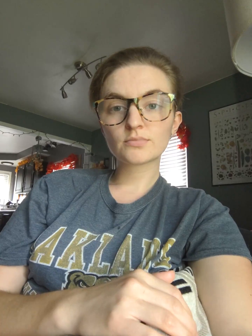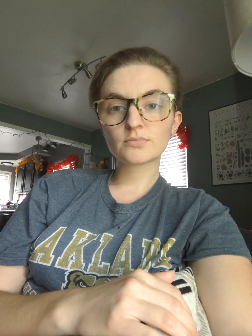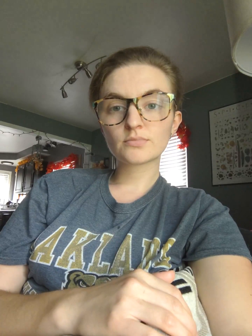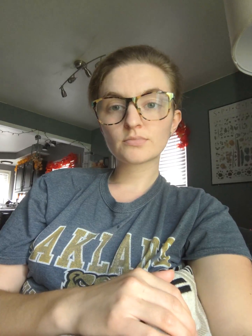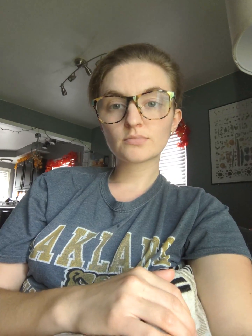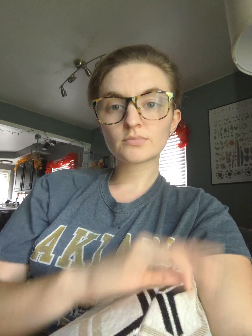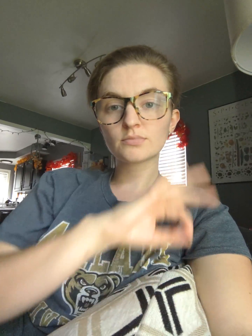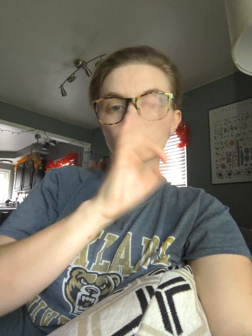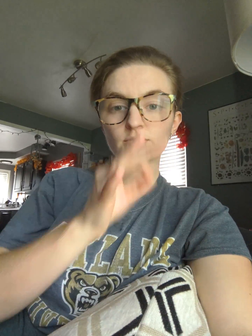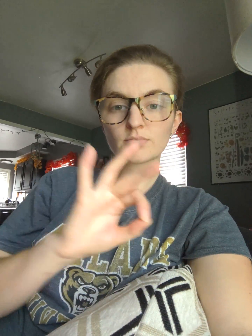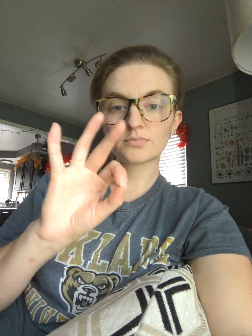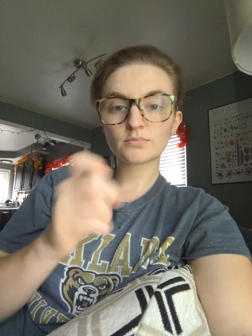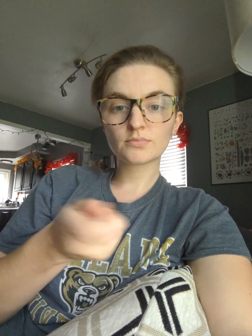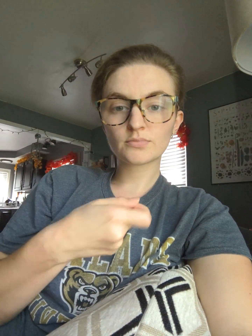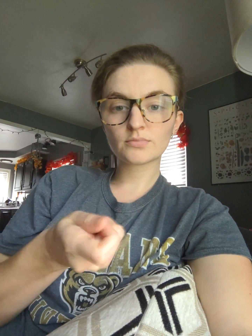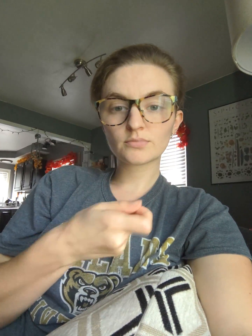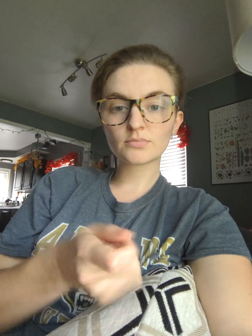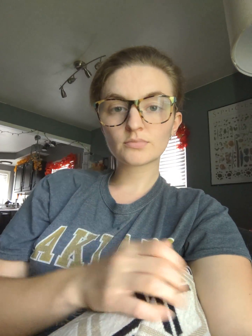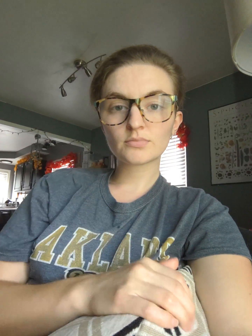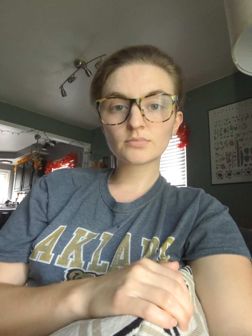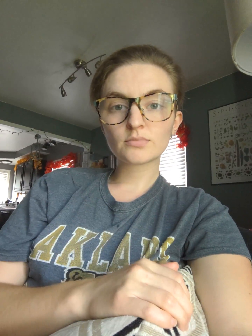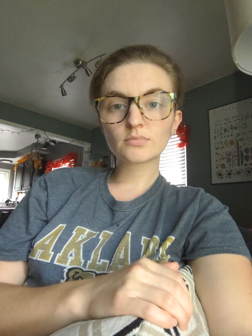hose